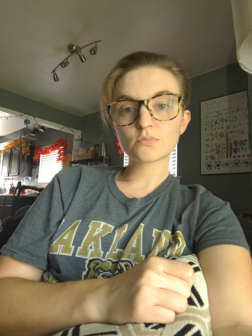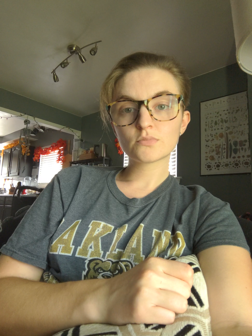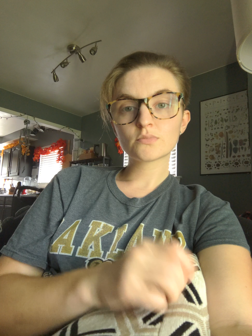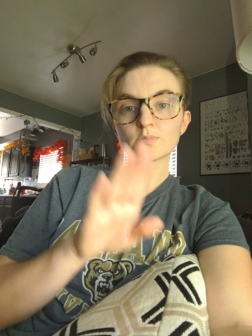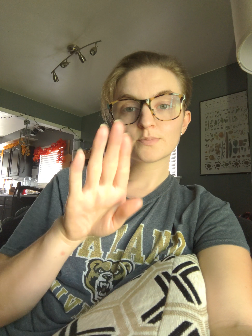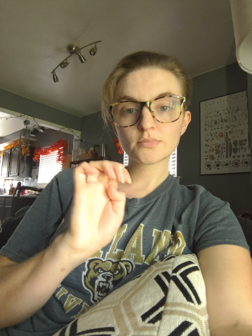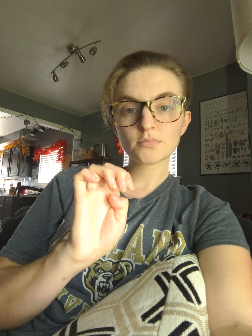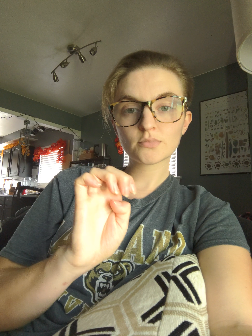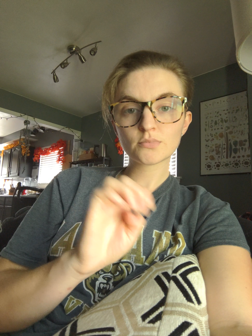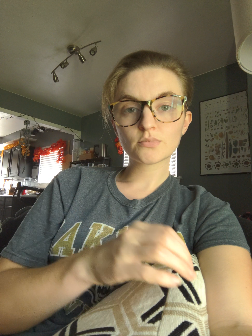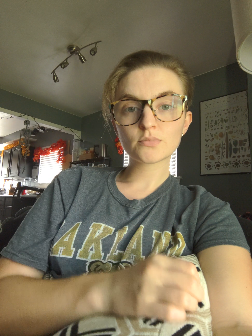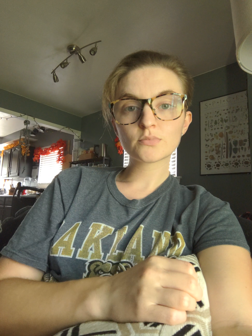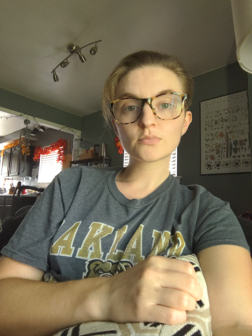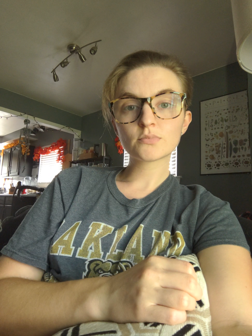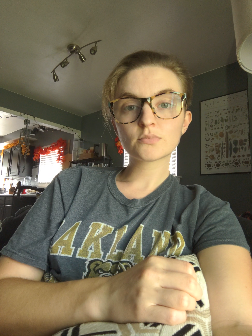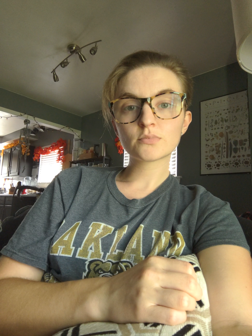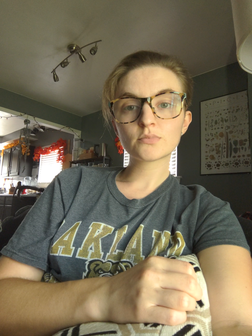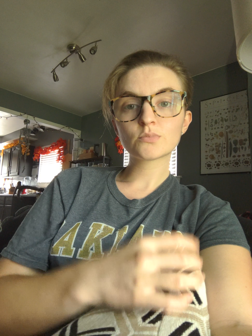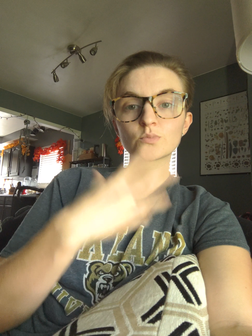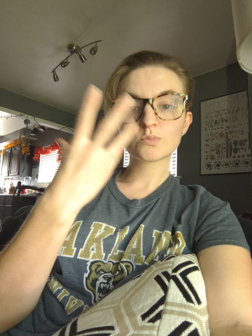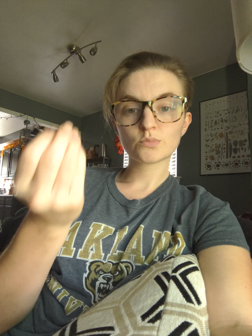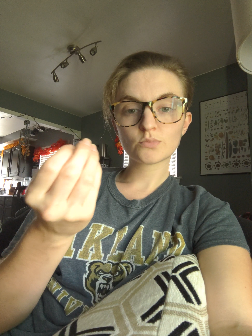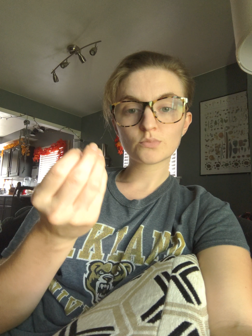be